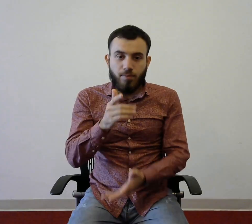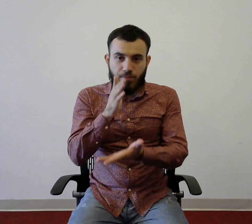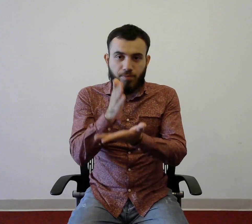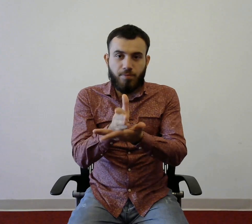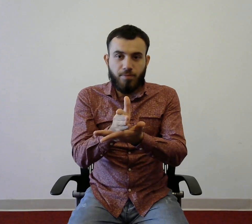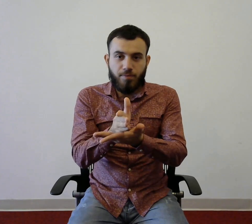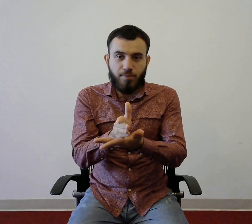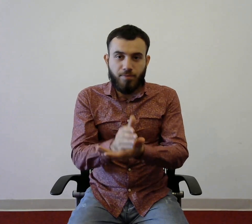var